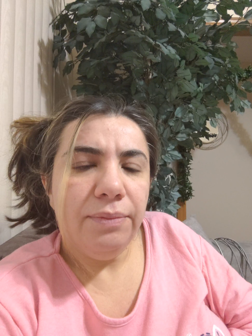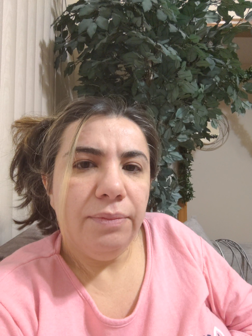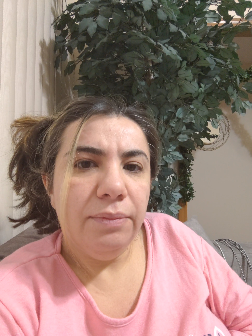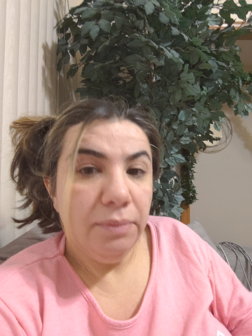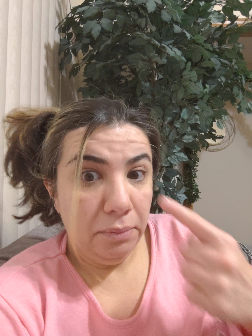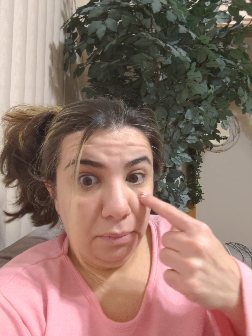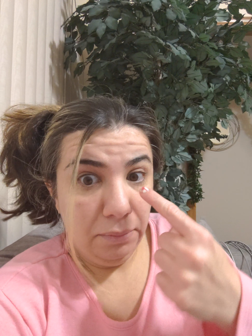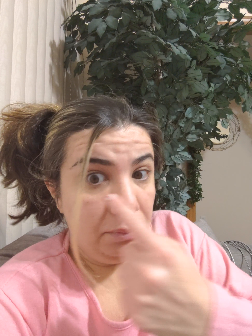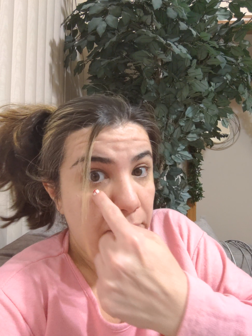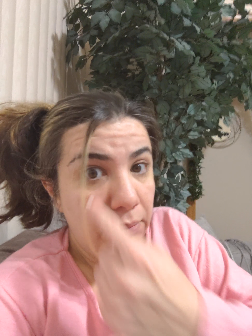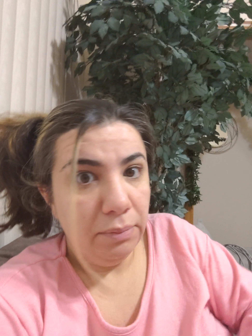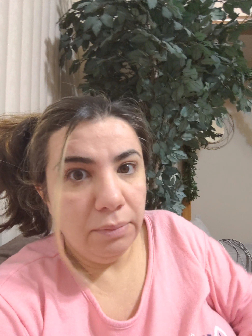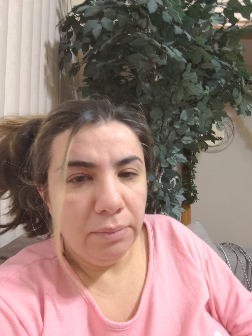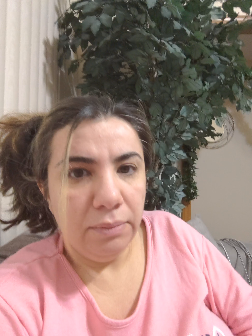eye